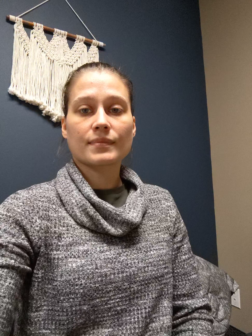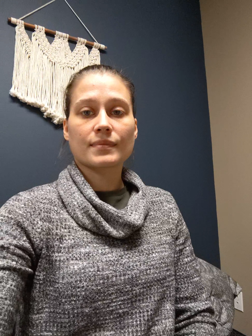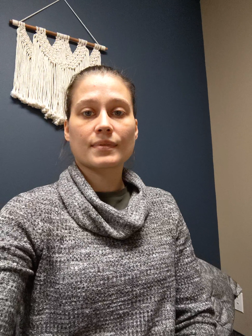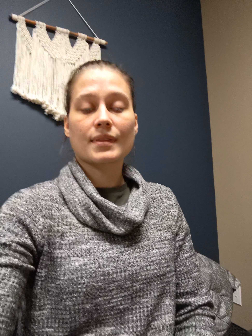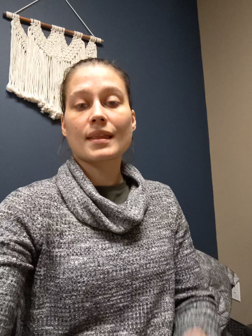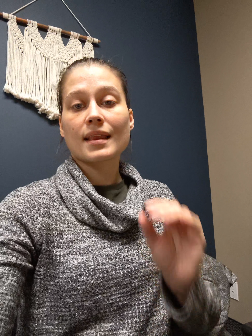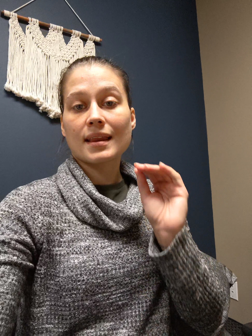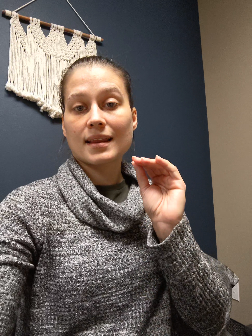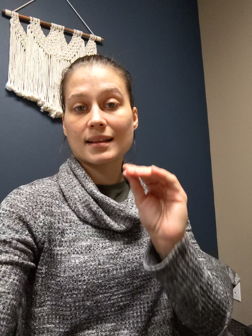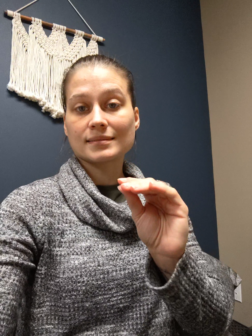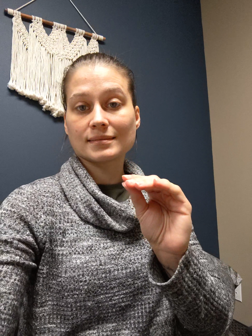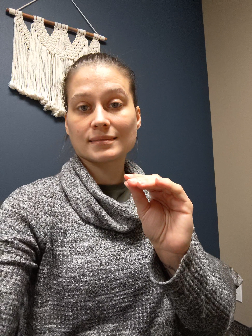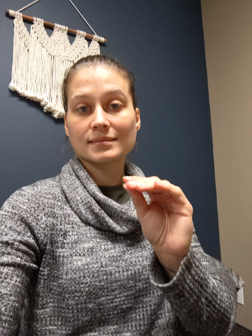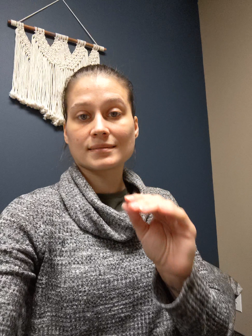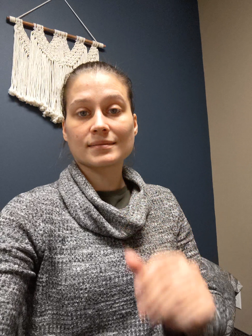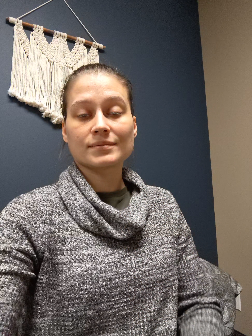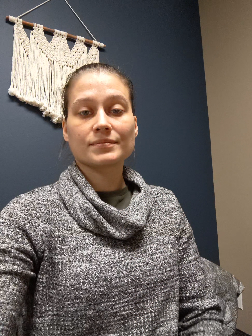kiss